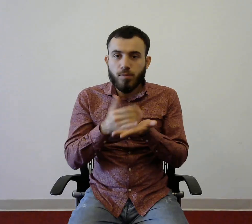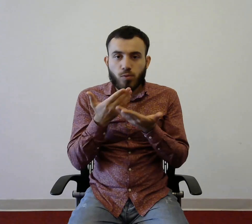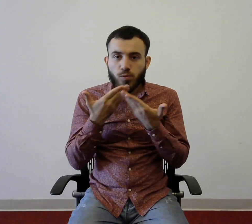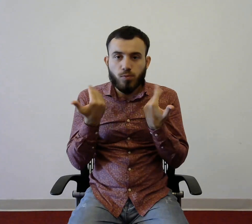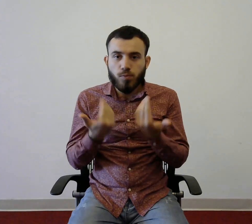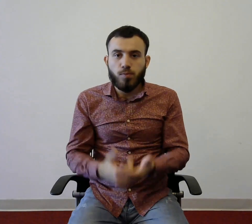yoxdur